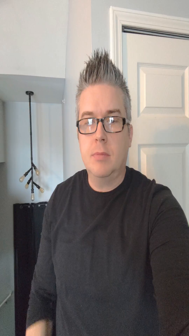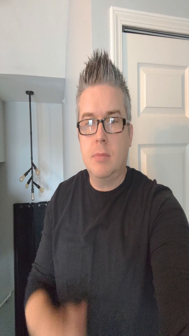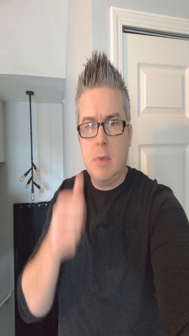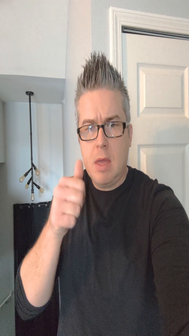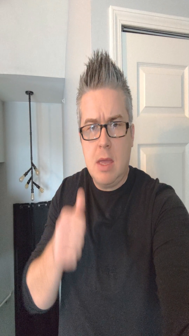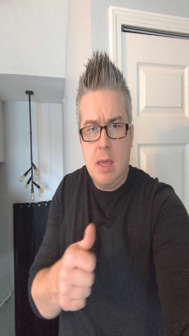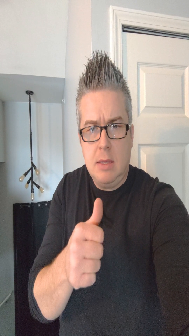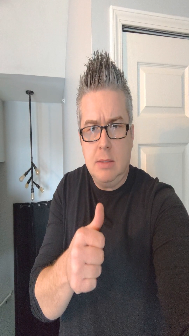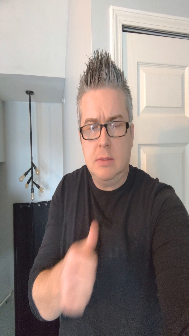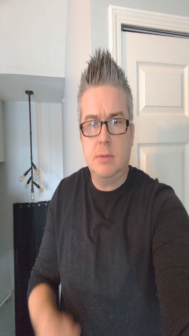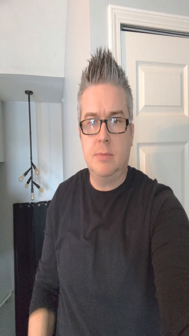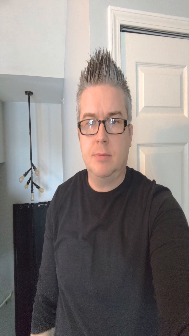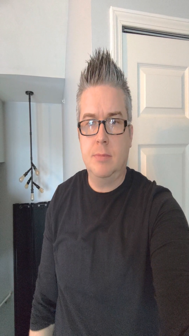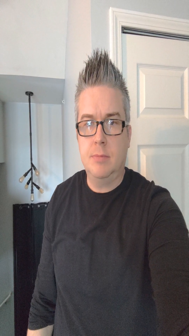hide